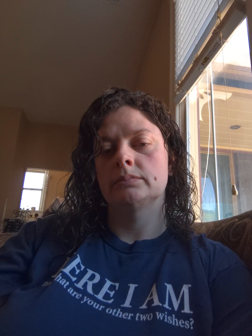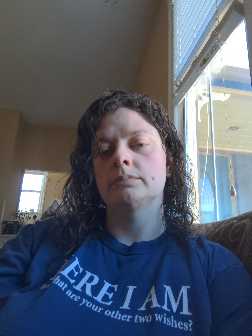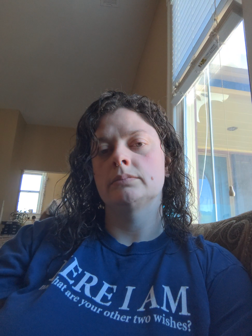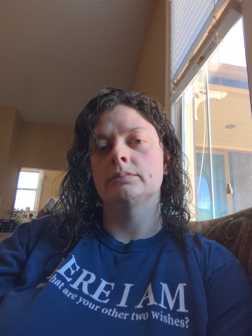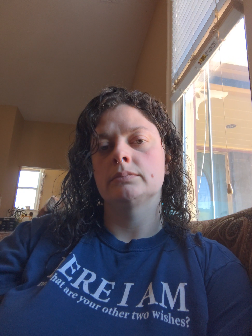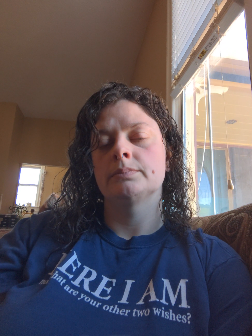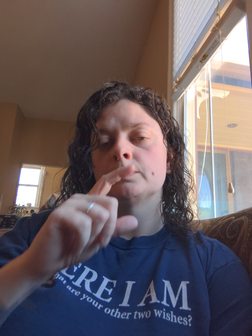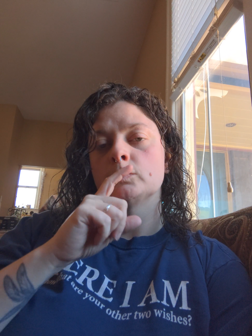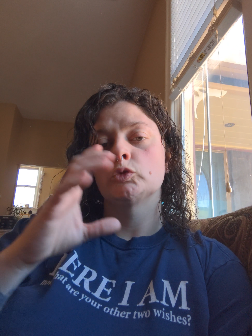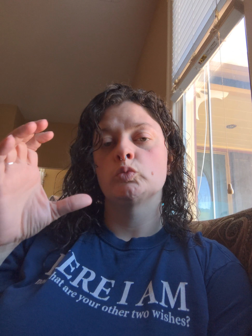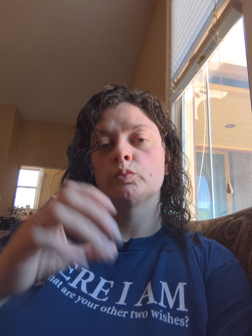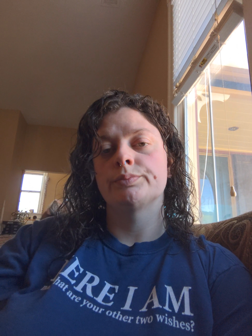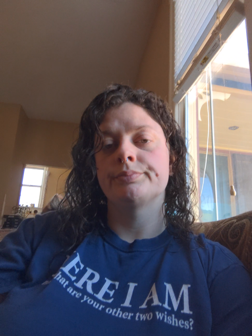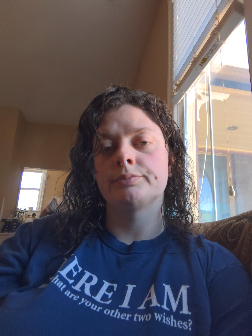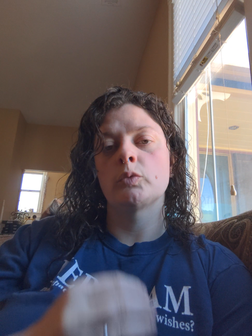balloon